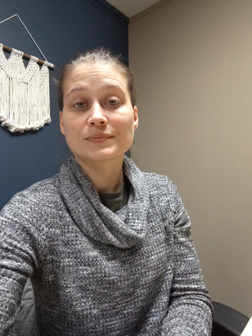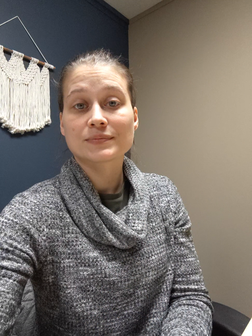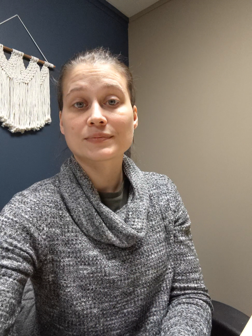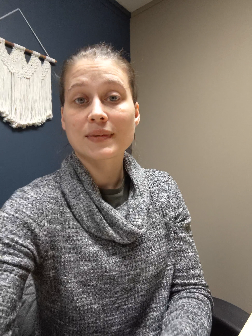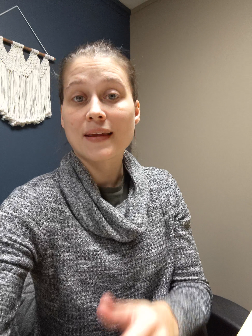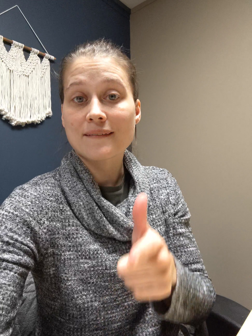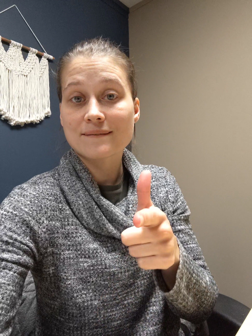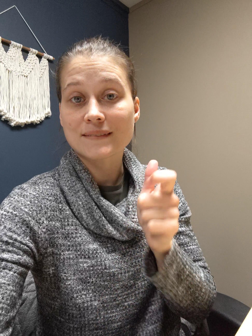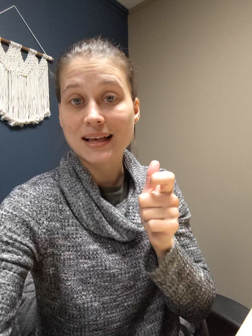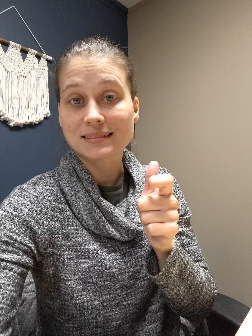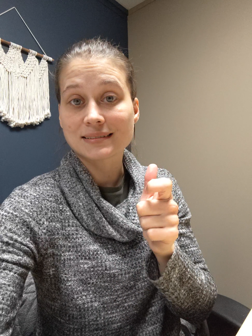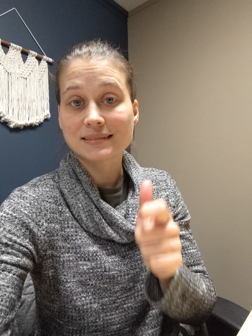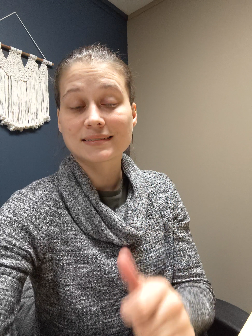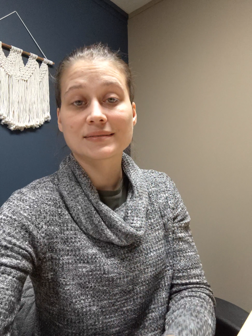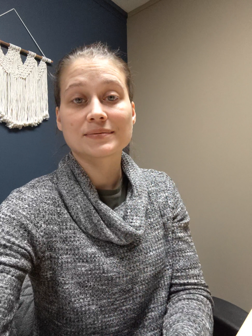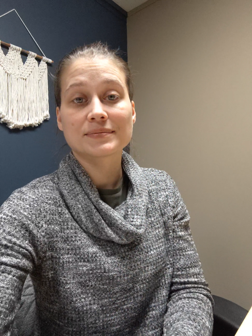fast